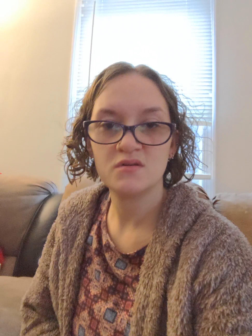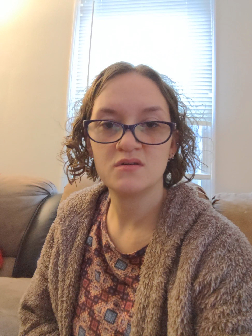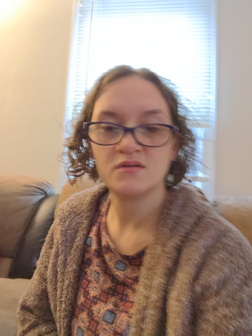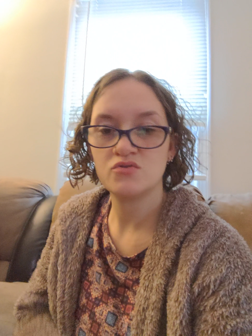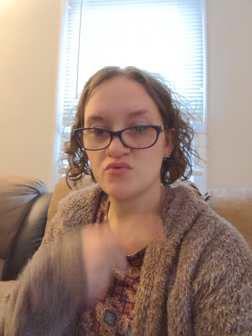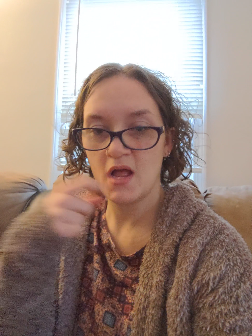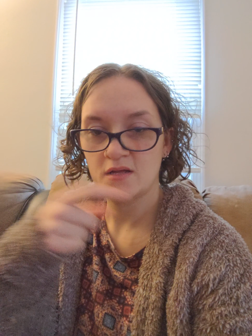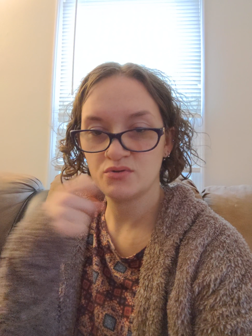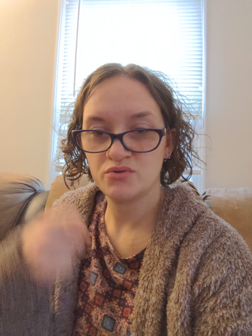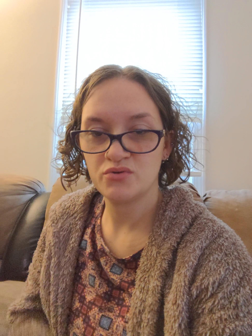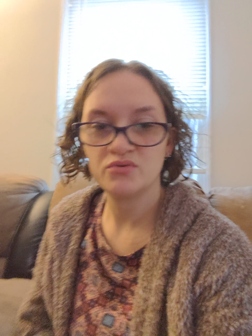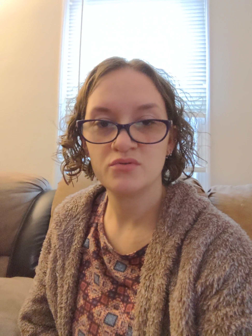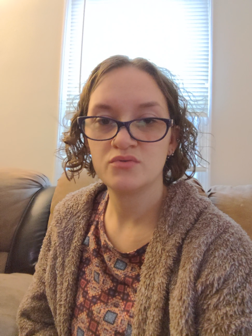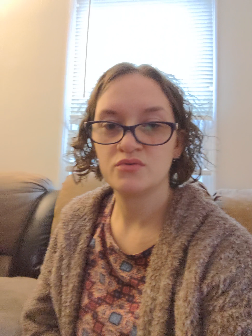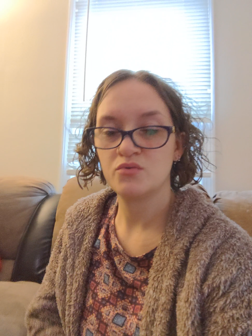dryer